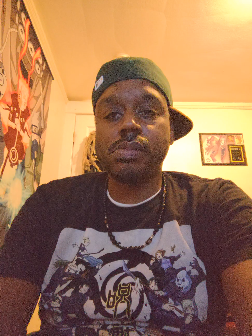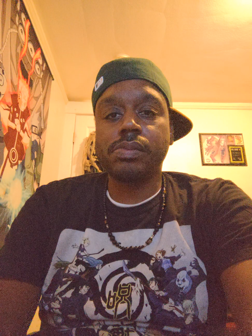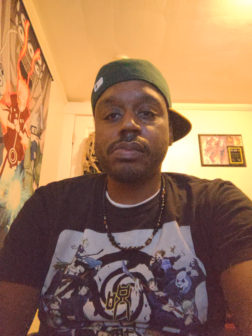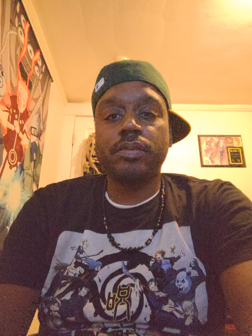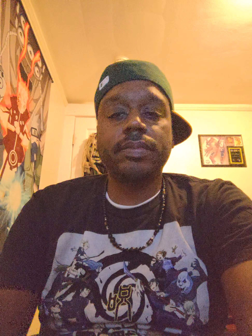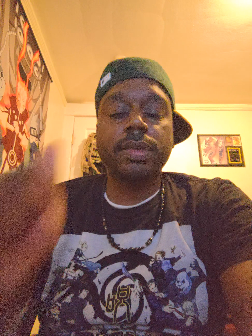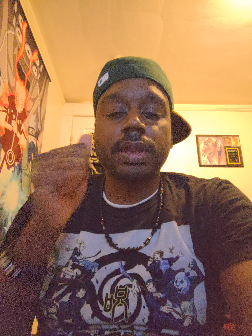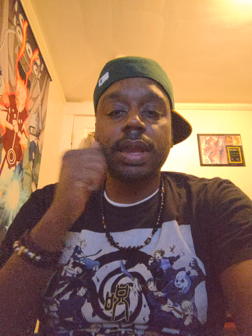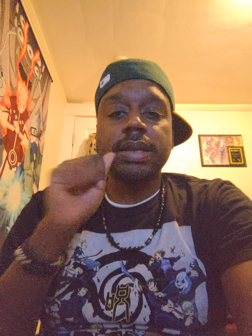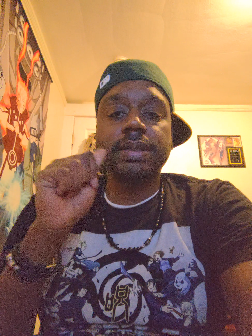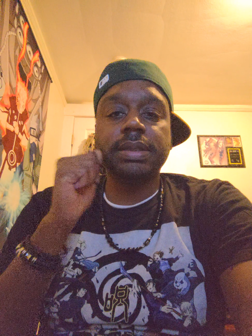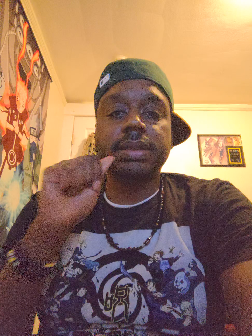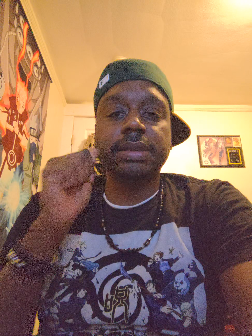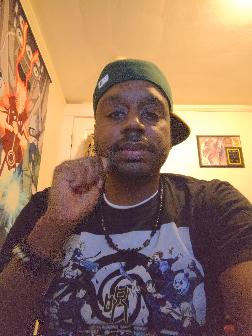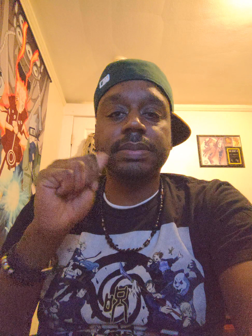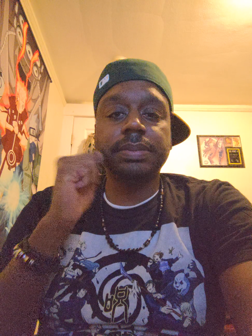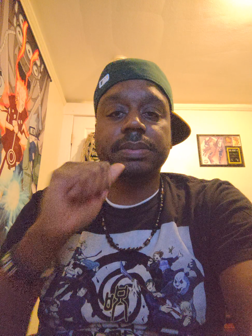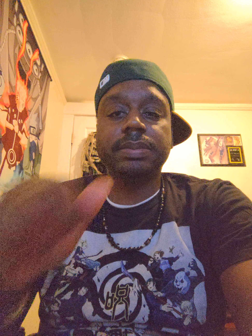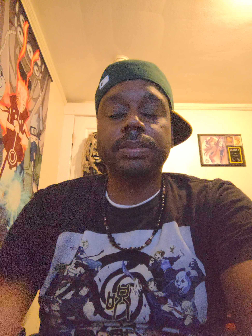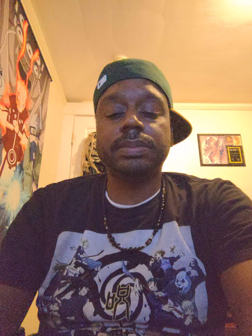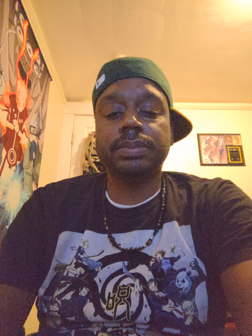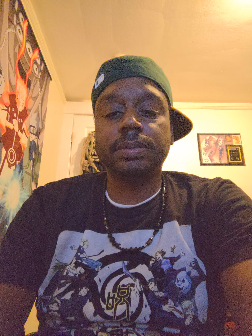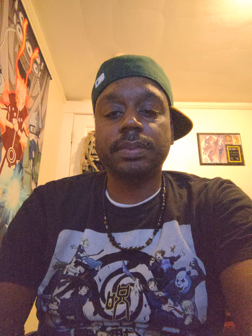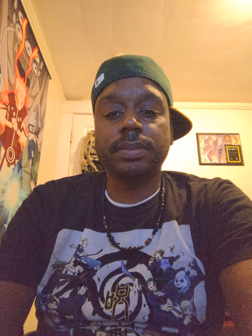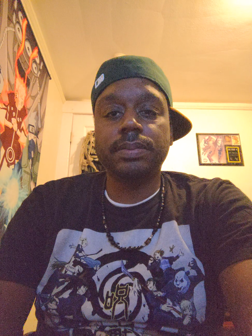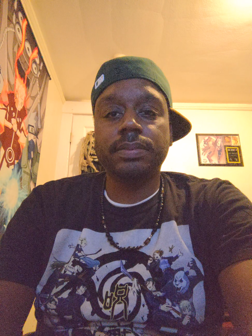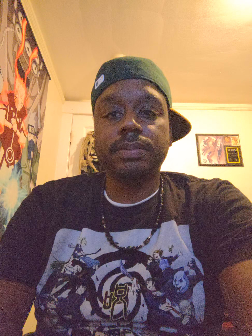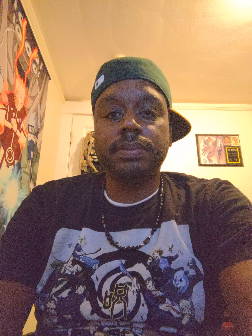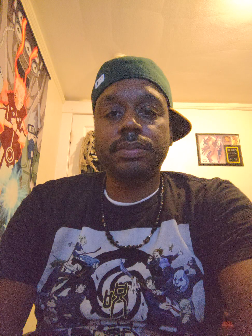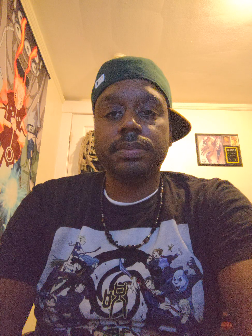aunt